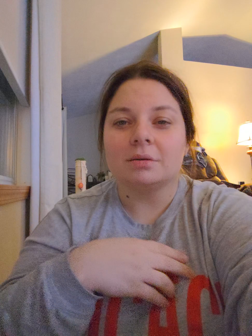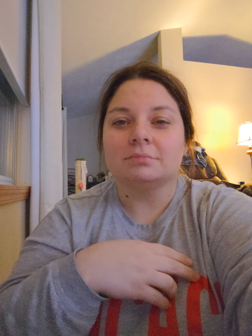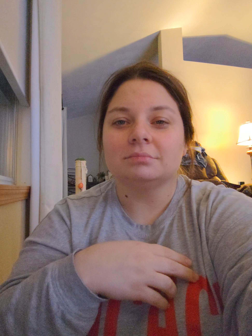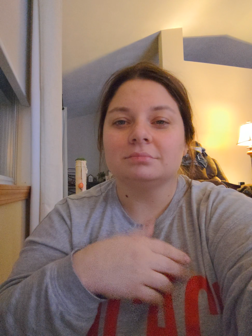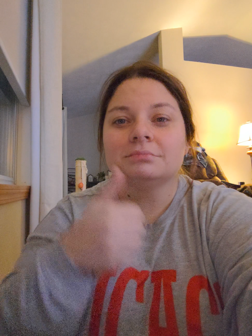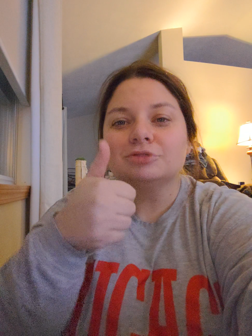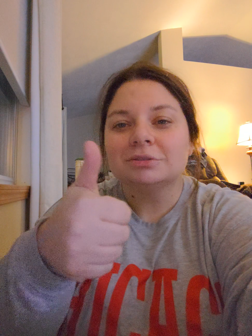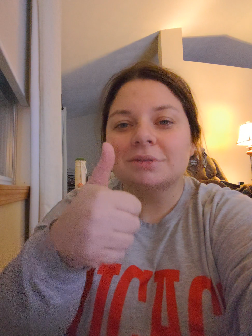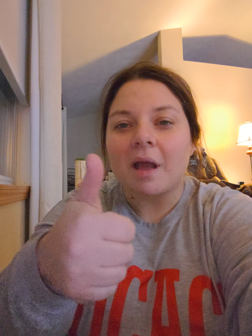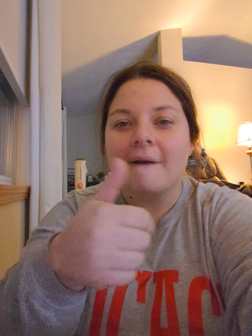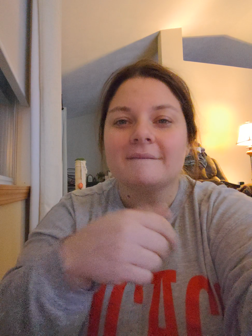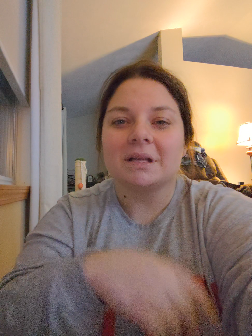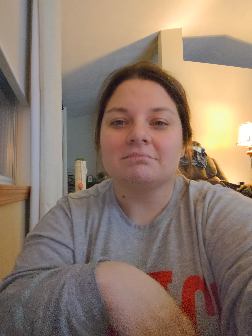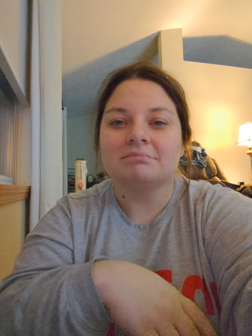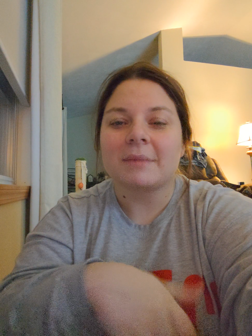yourself